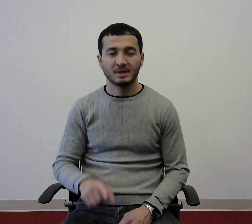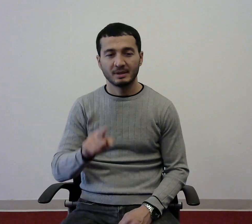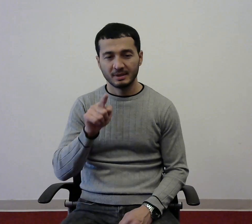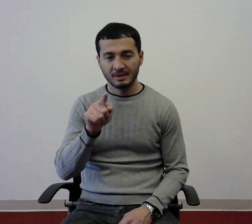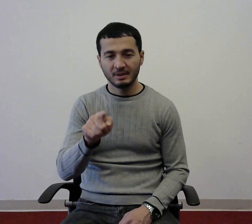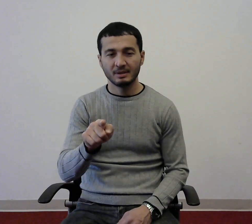sən